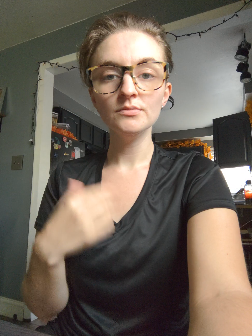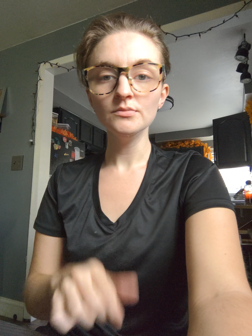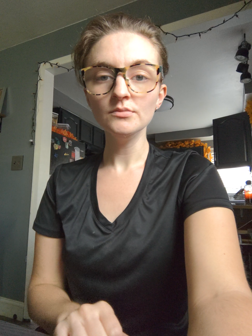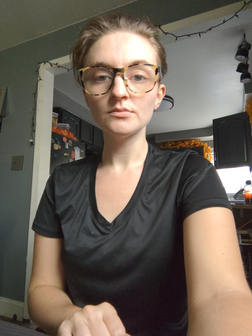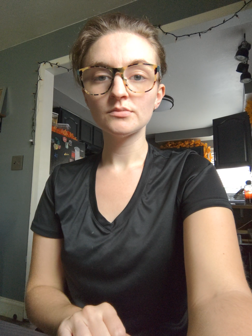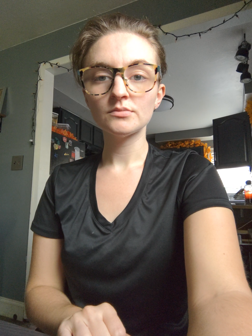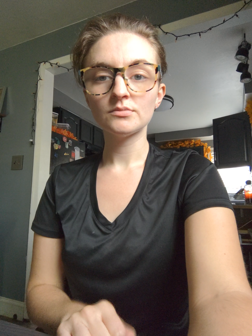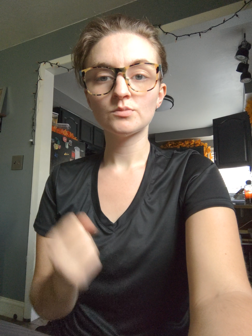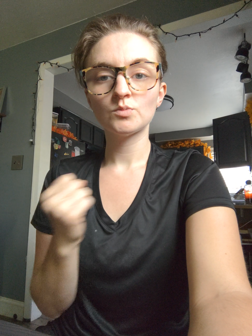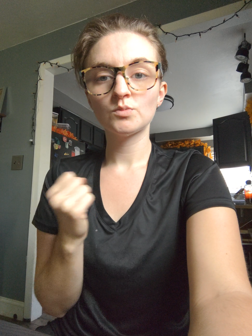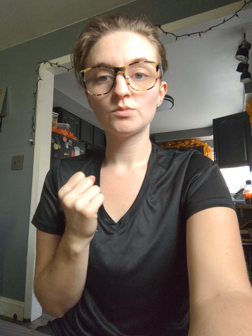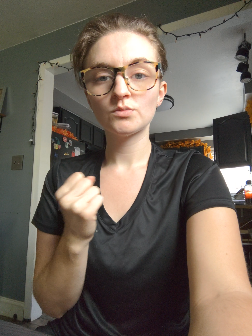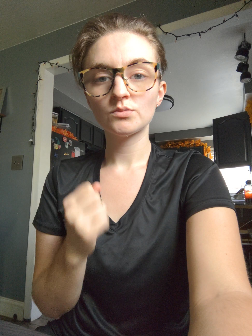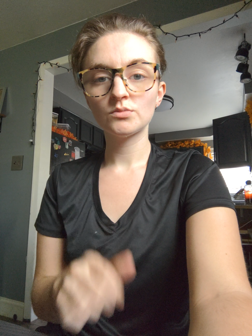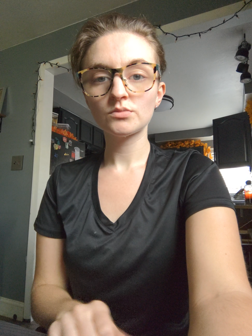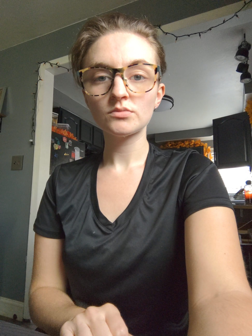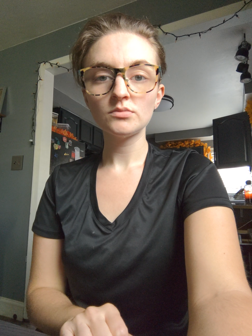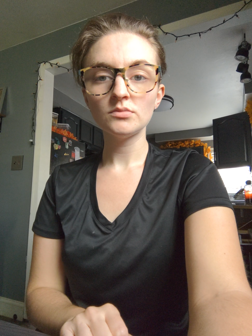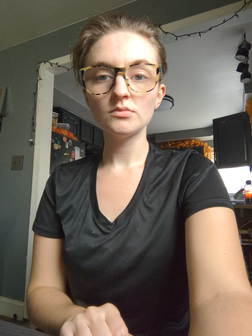cold